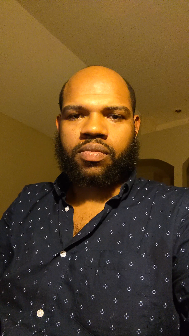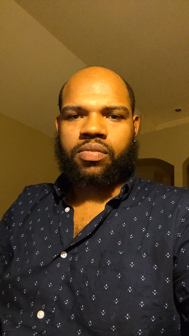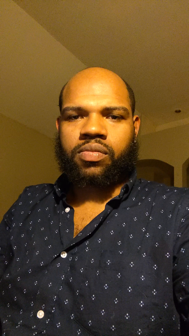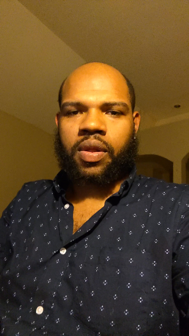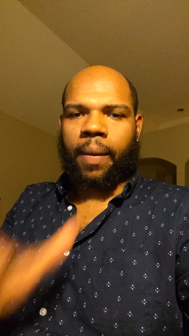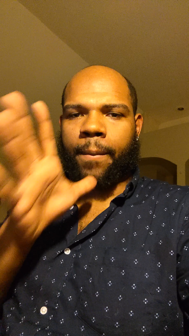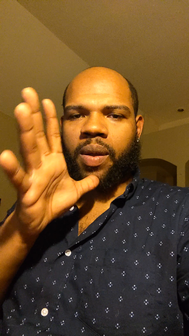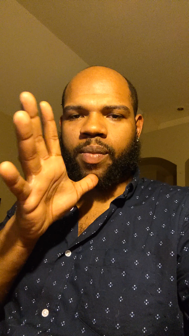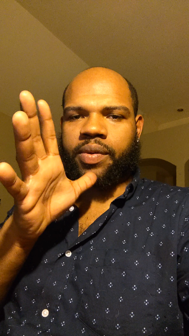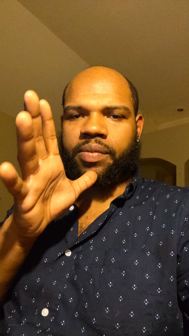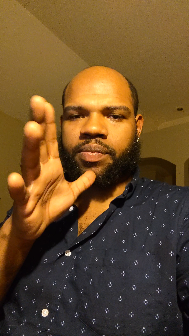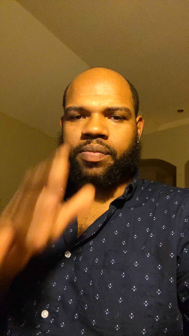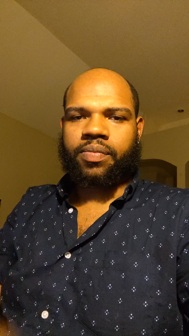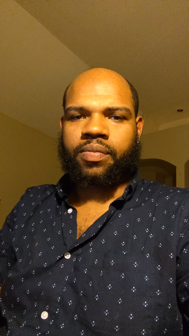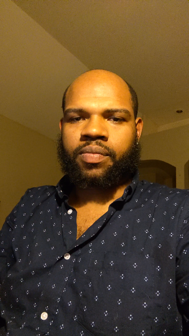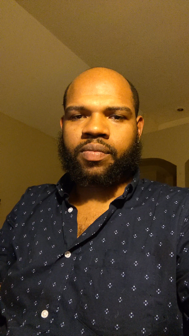mommy